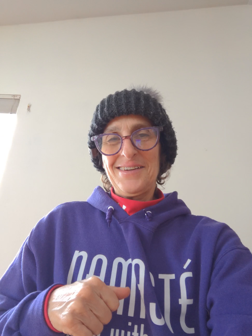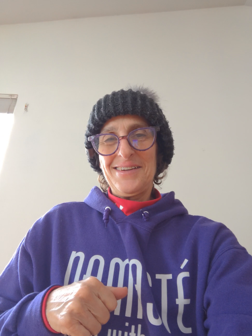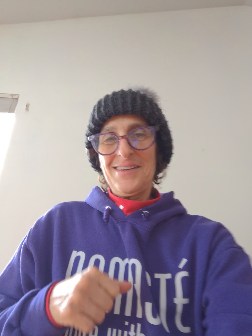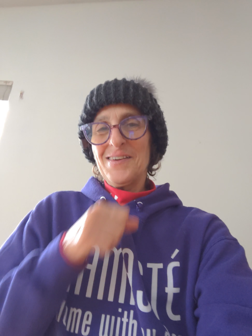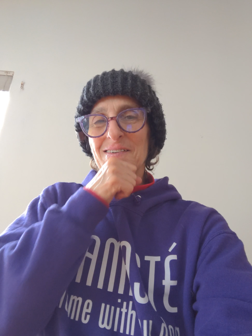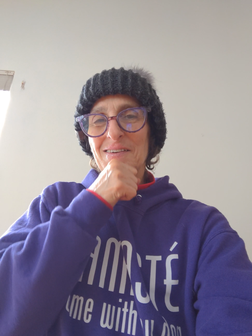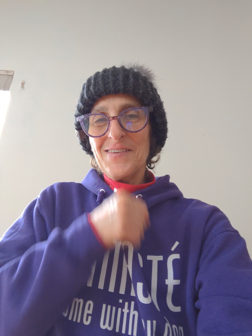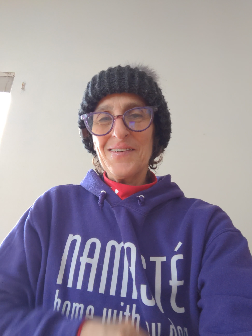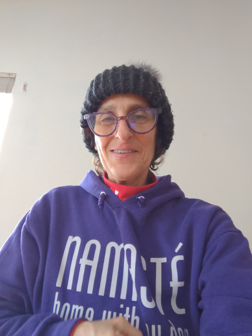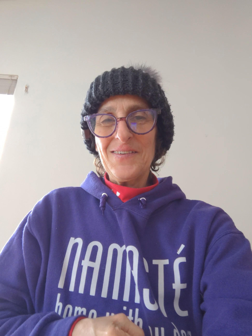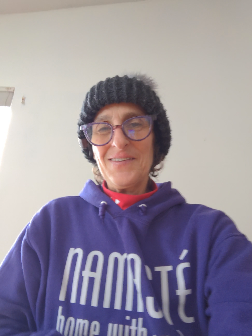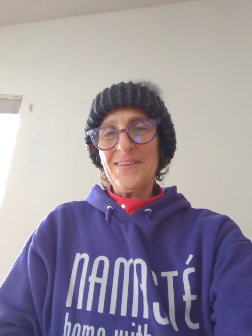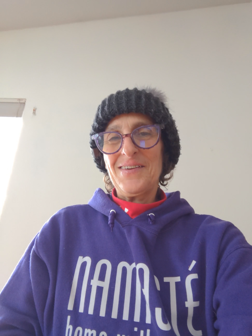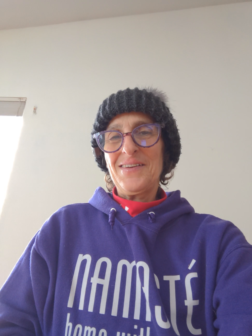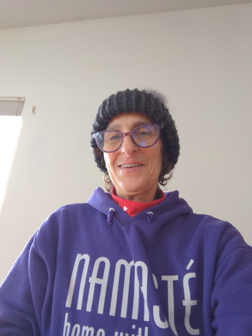old